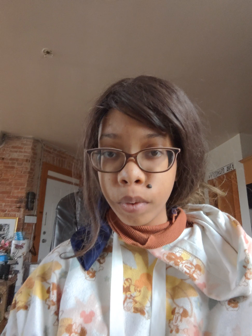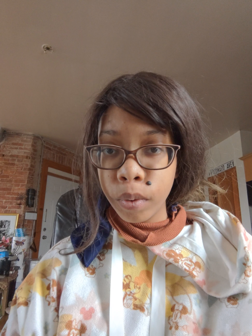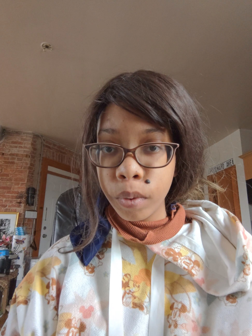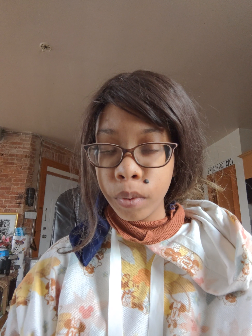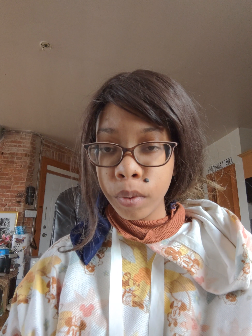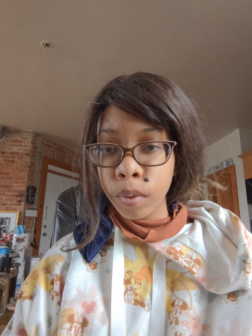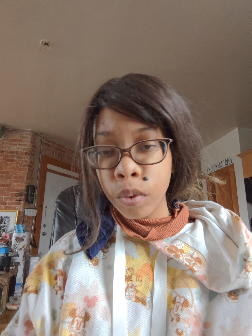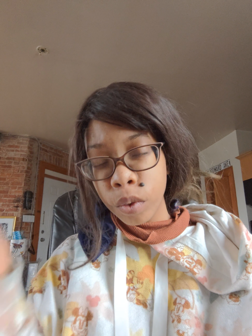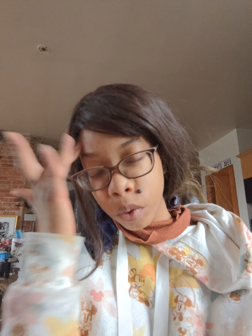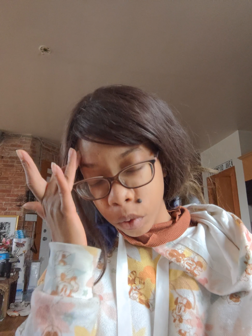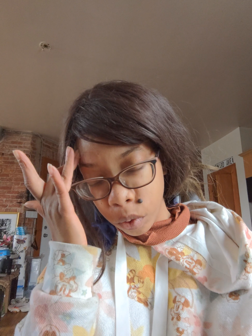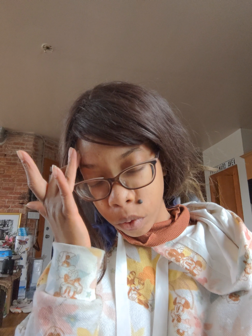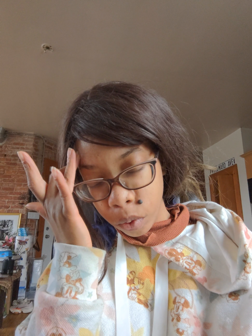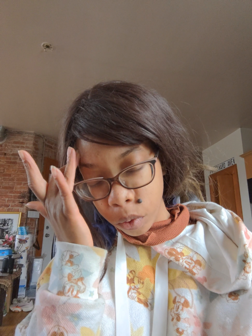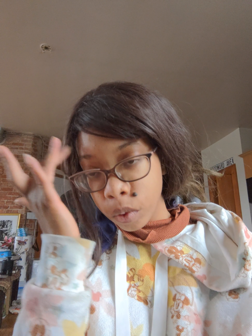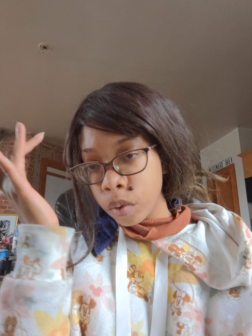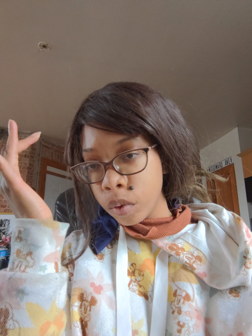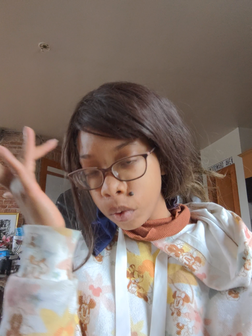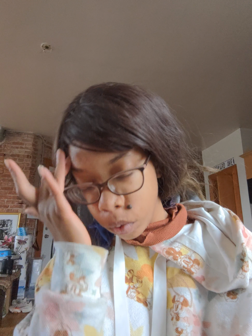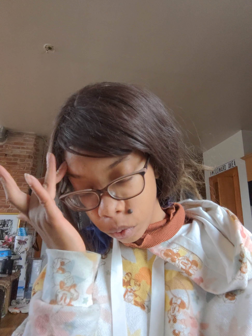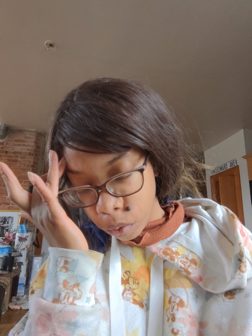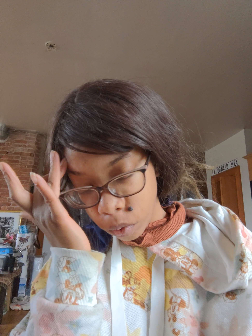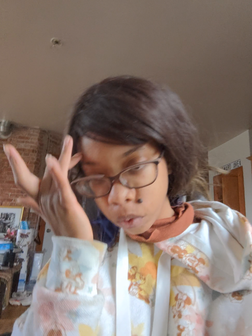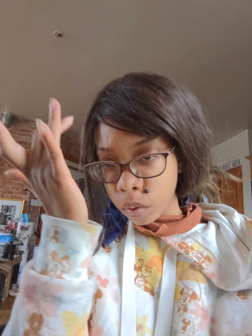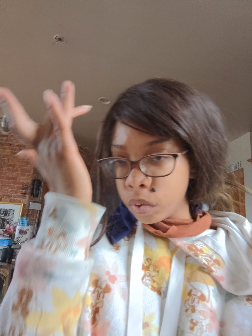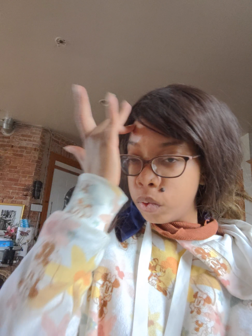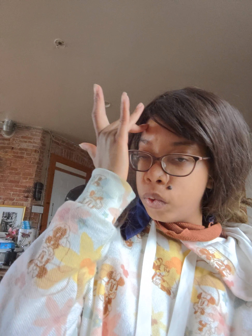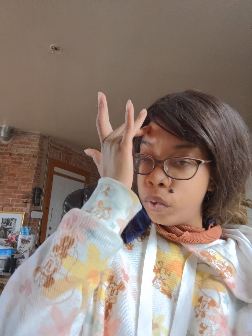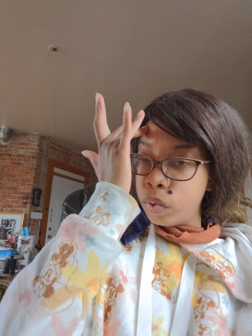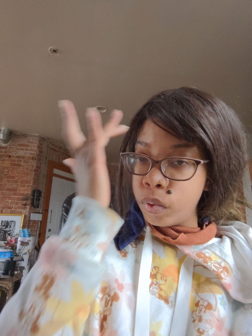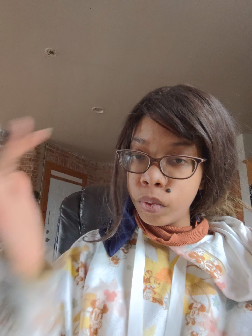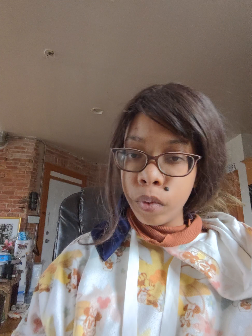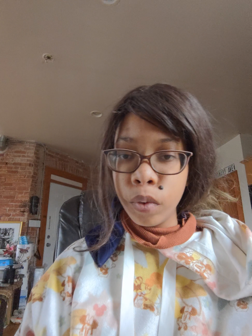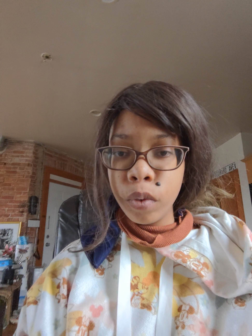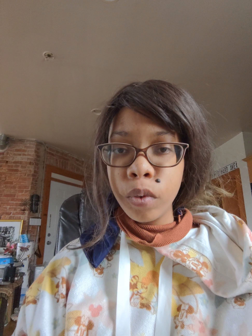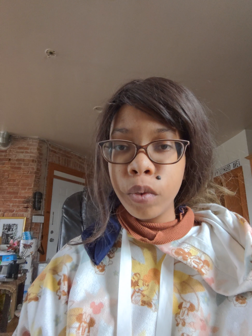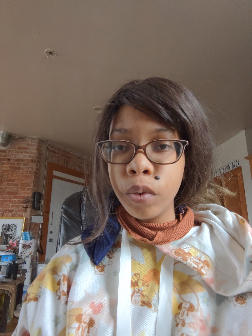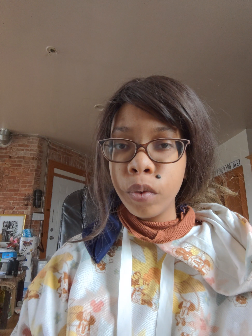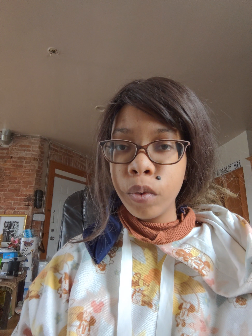sick